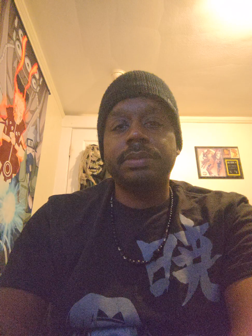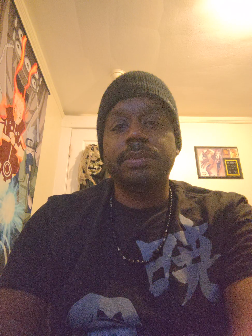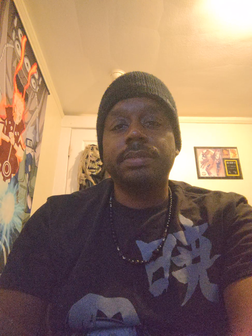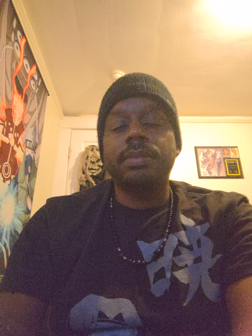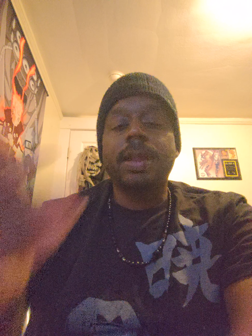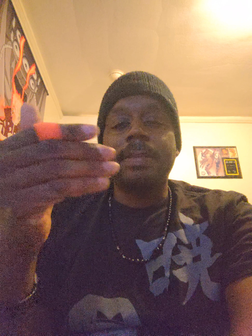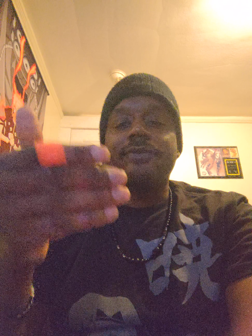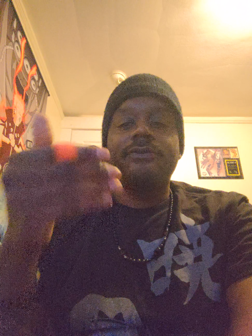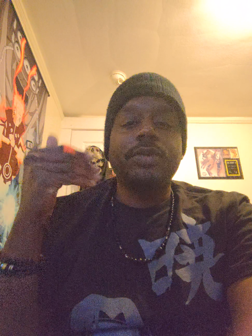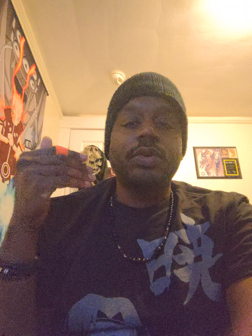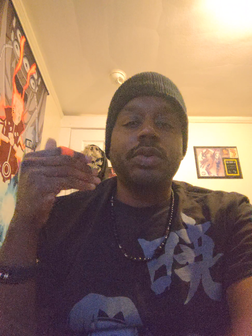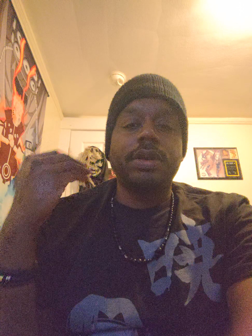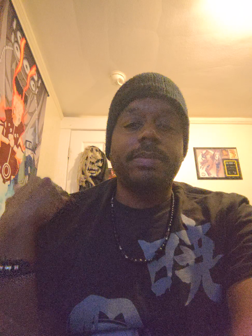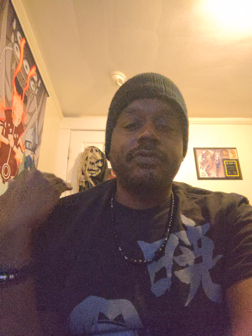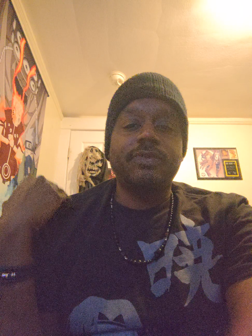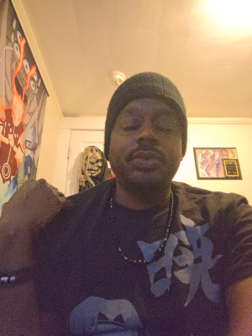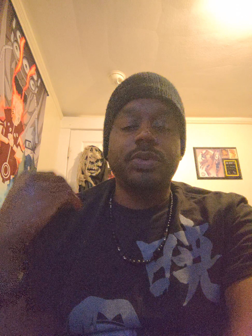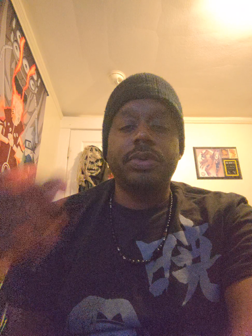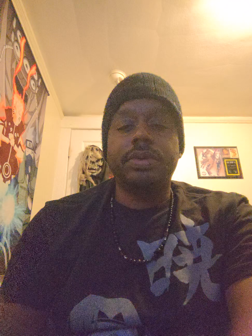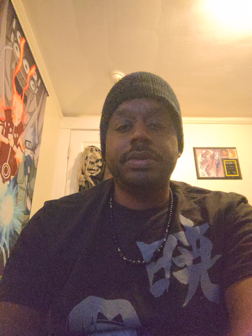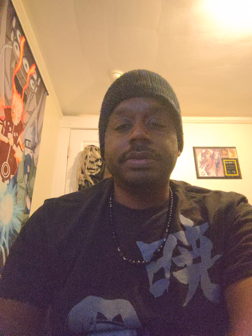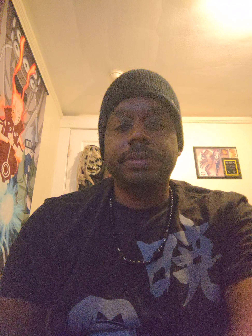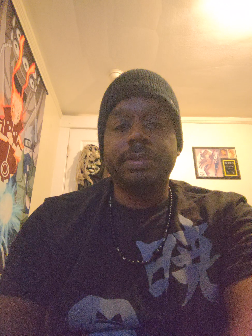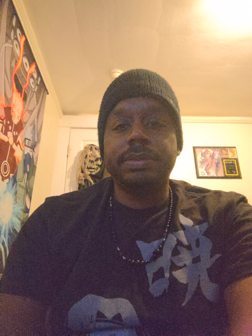before